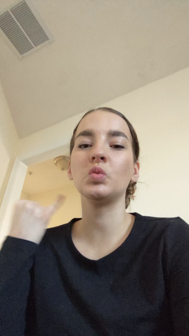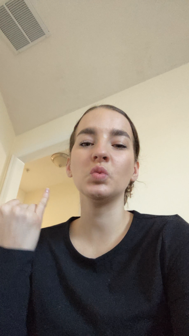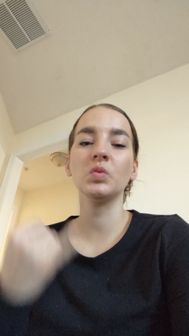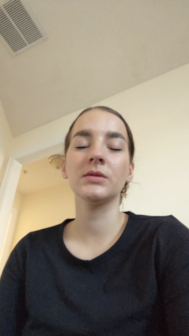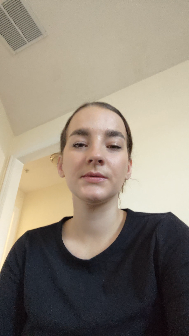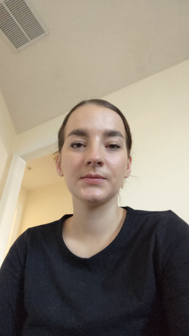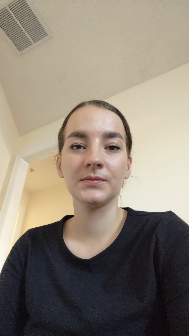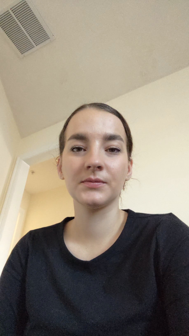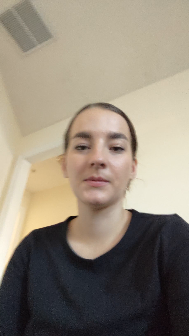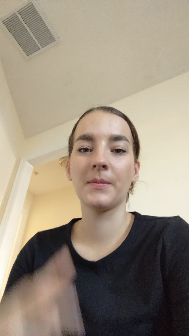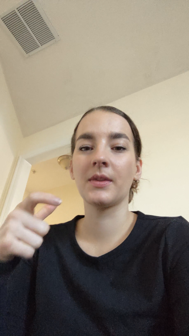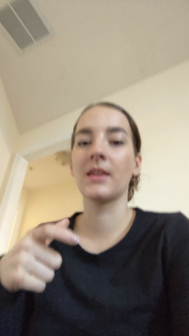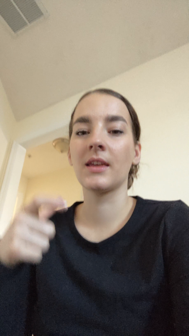plate